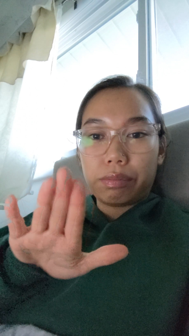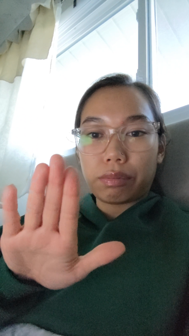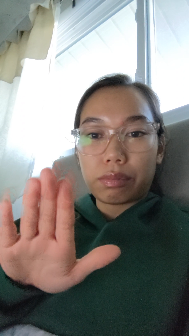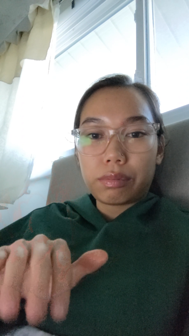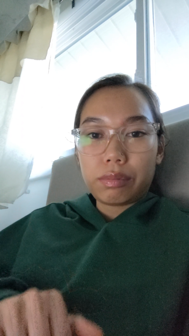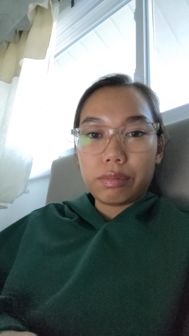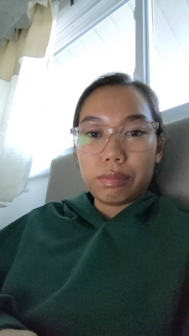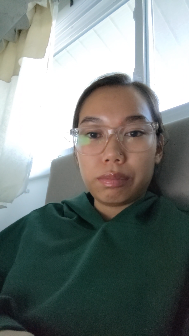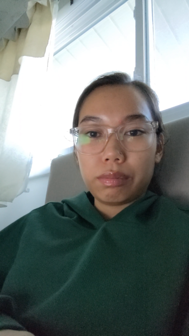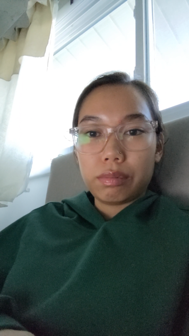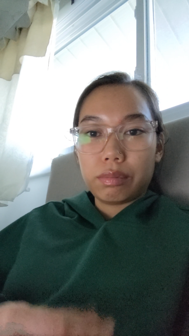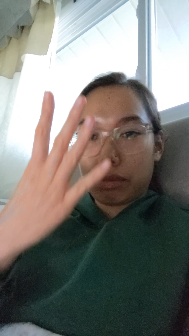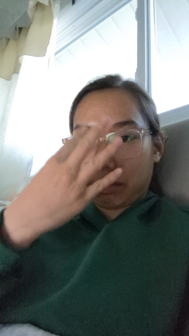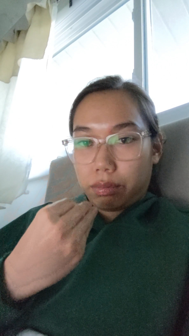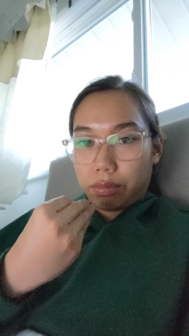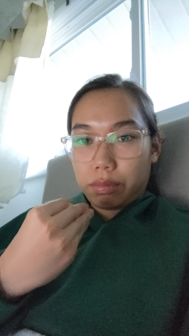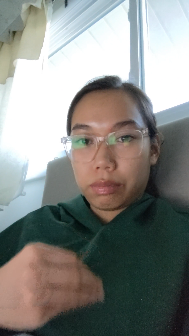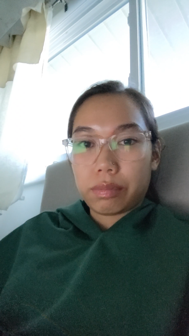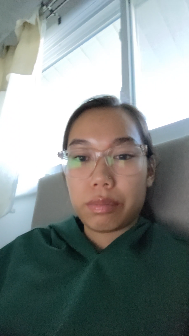asleep